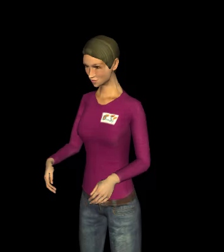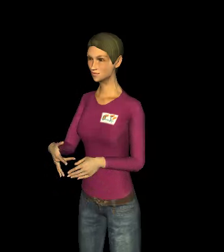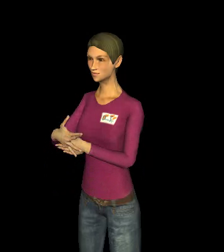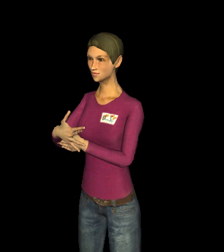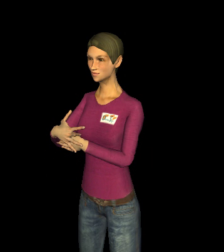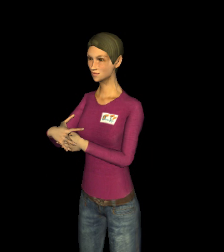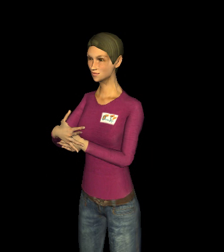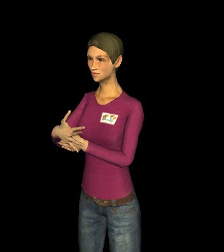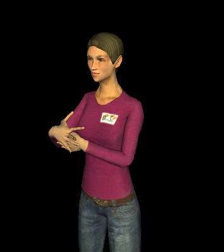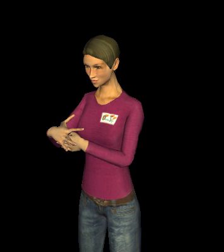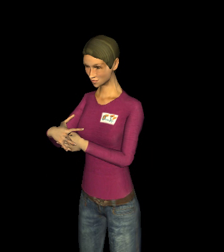تأخر